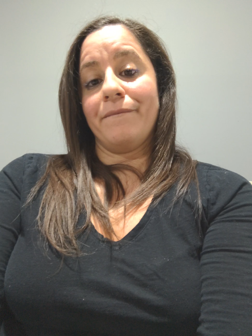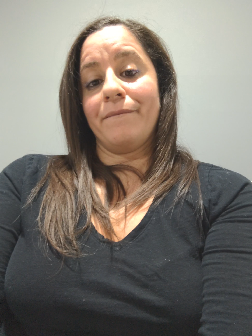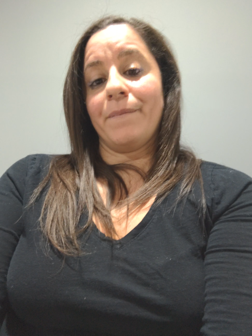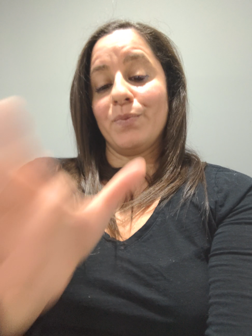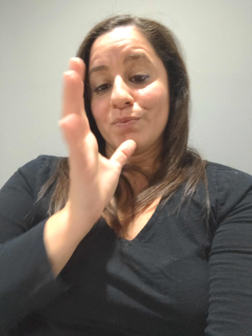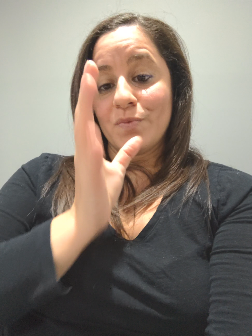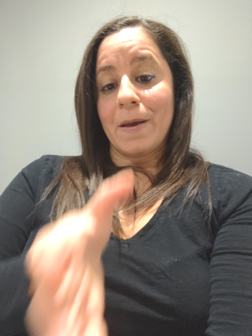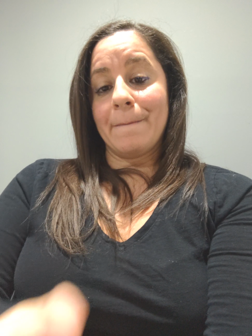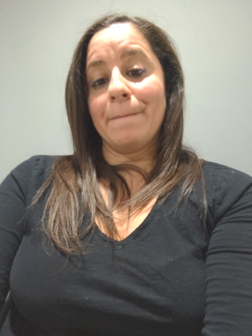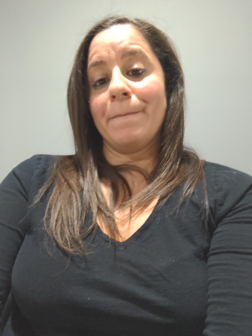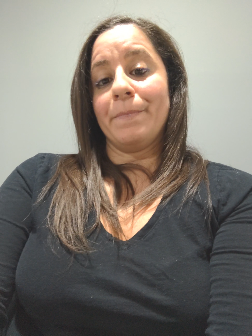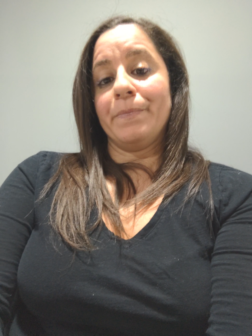grandma